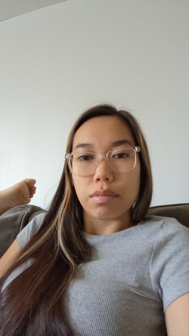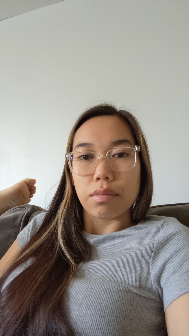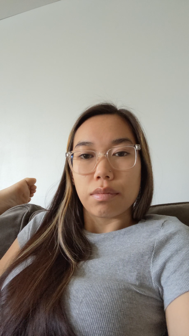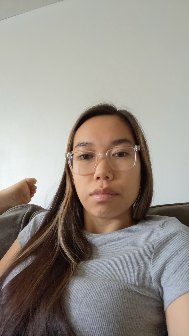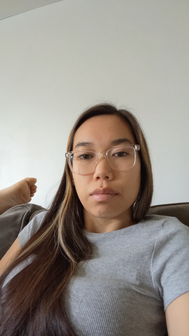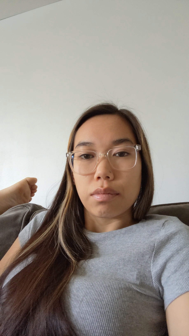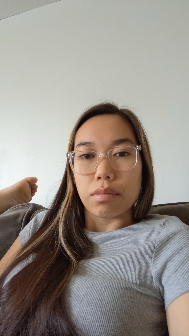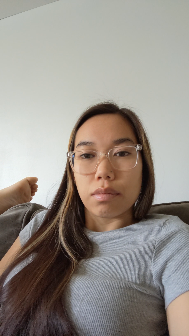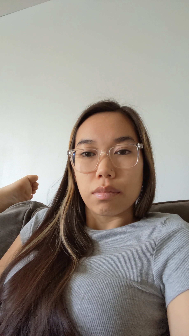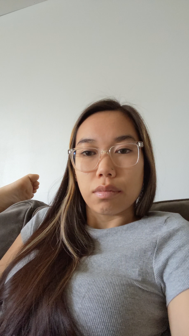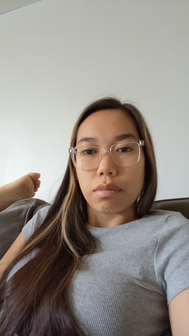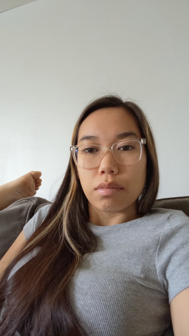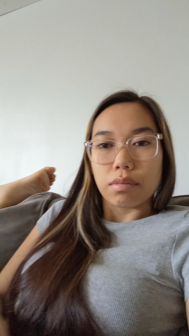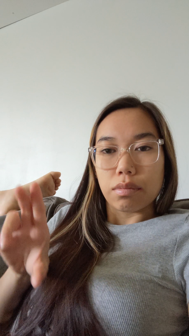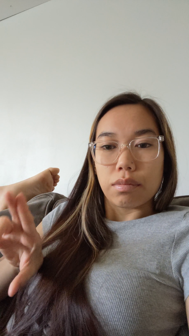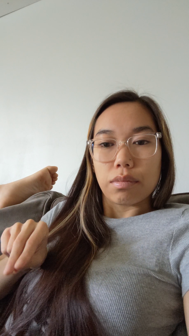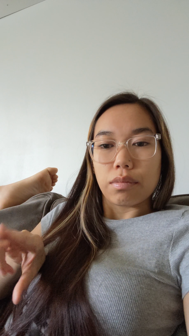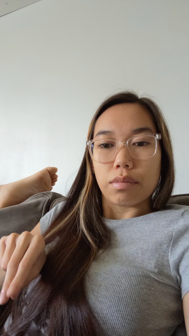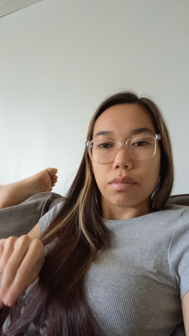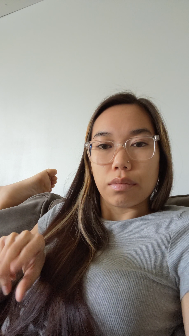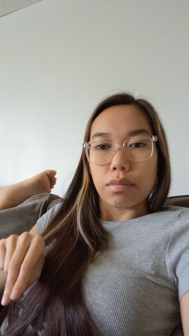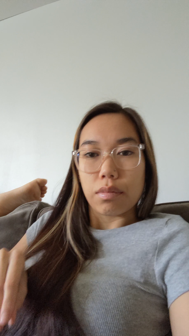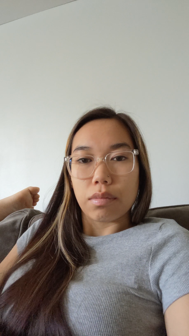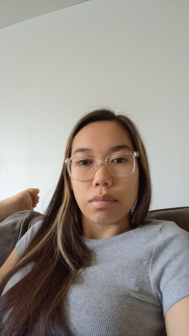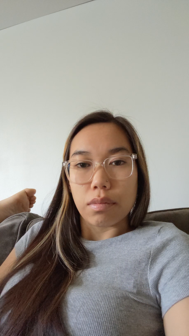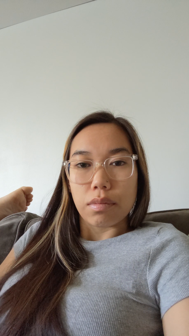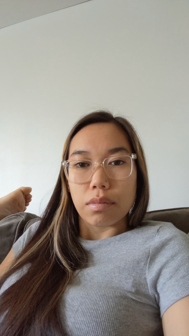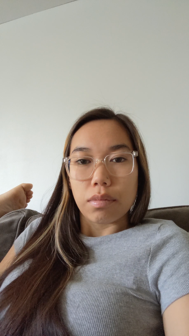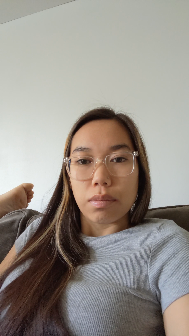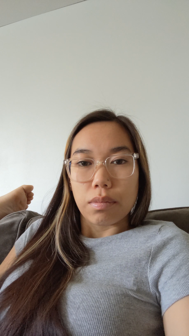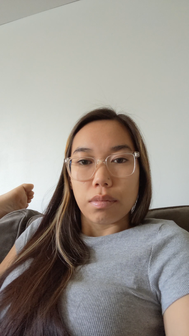diaper